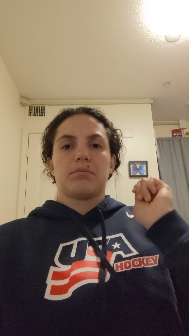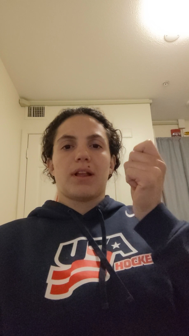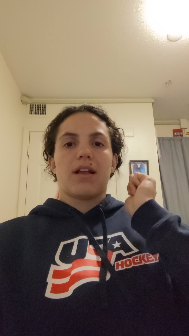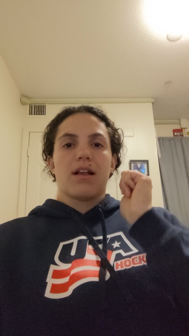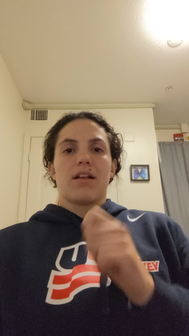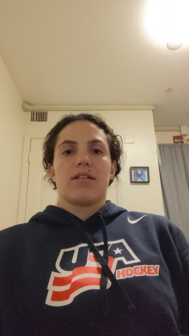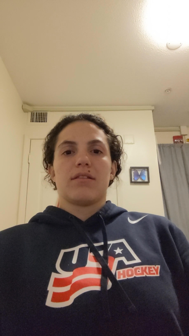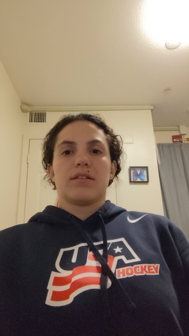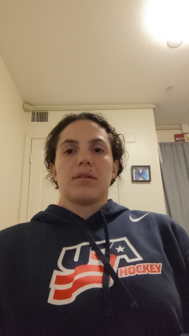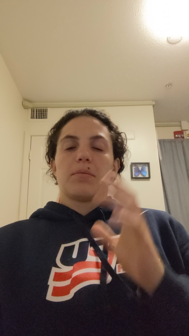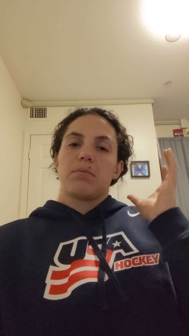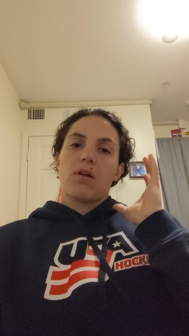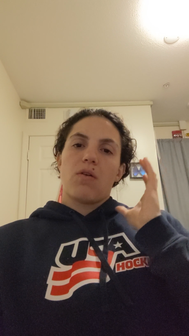pillow